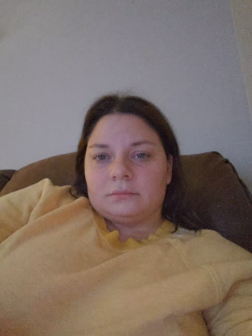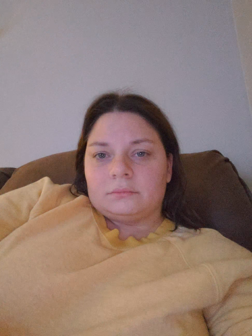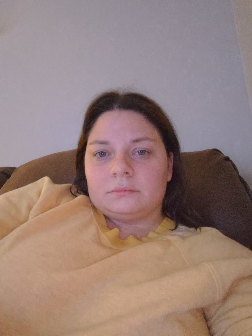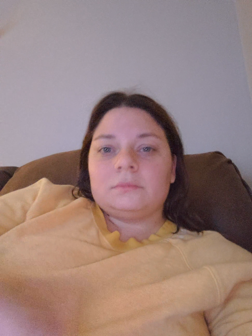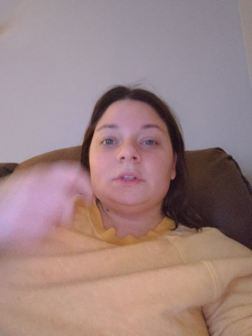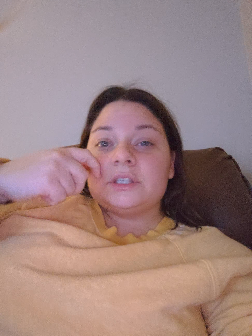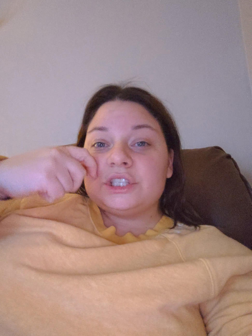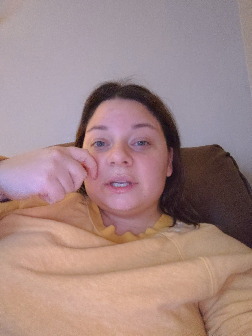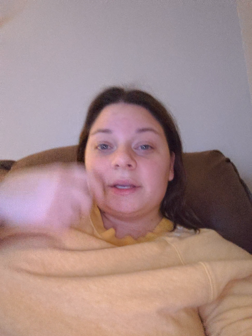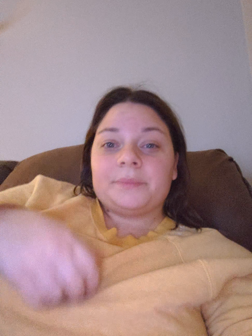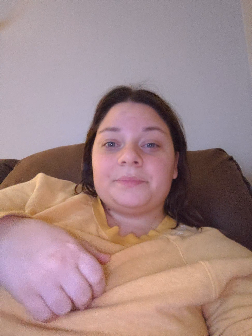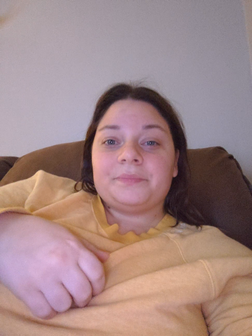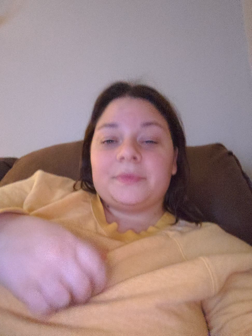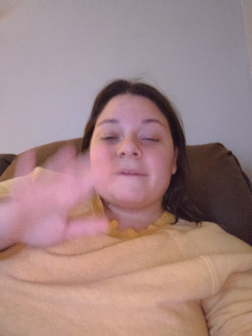cheek